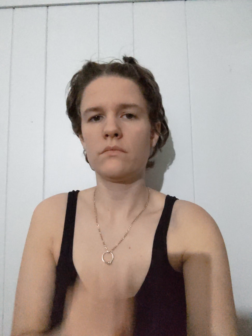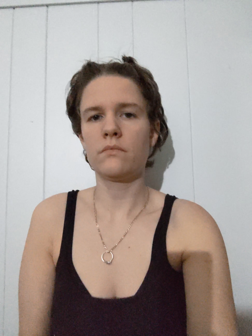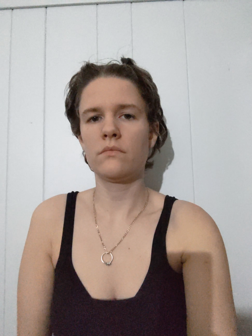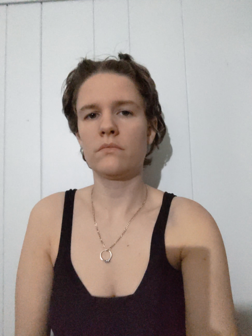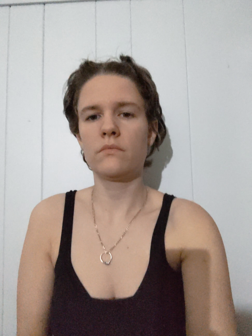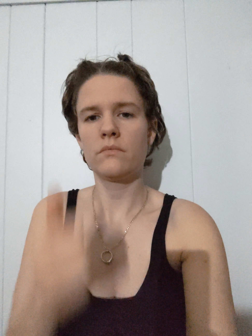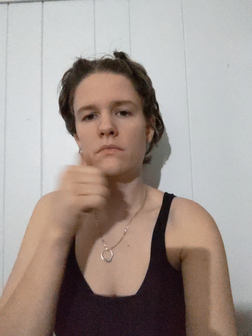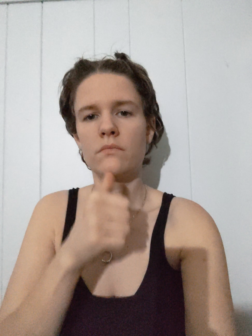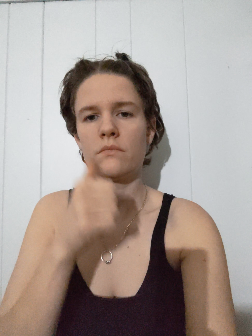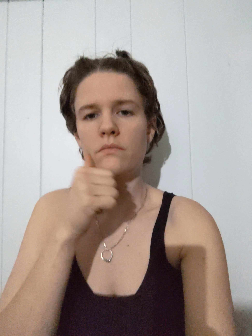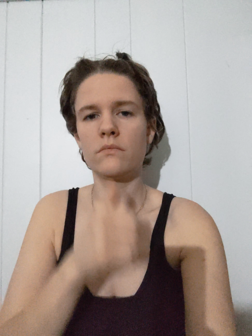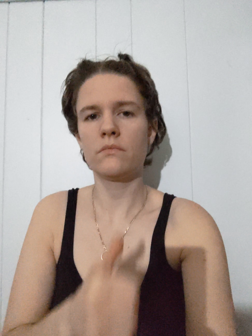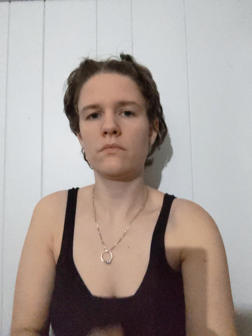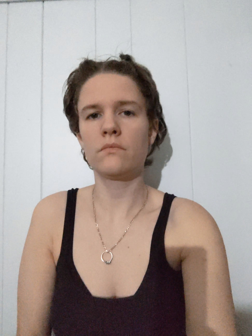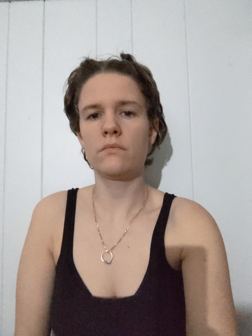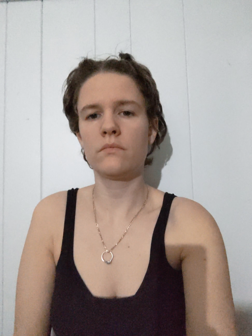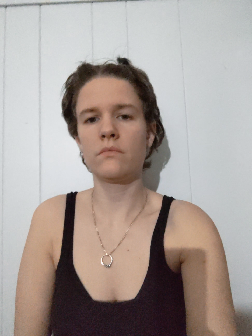girl